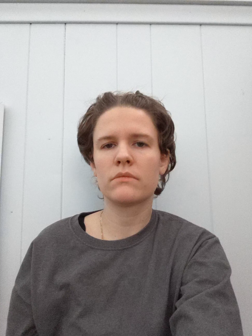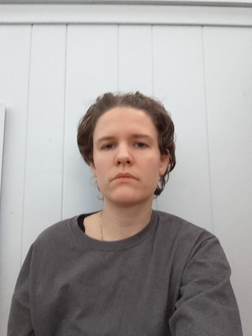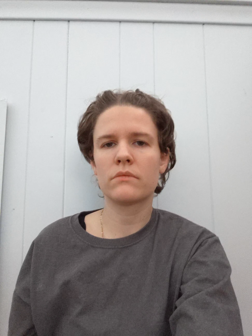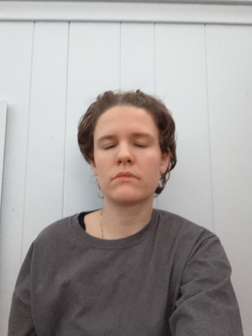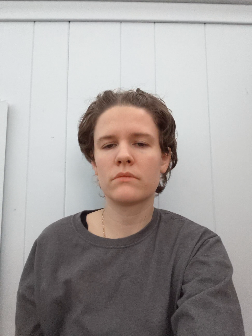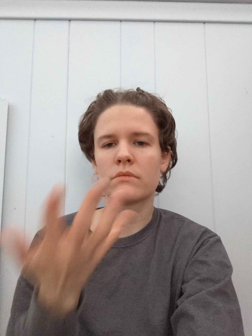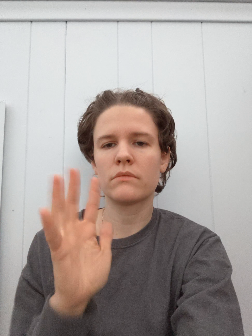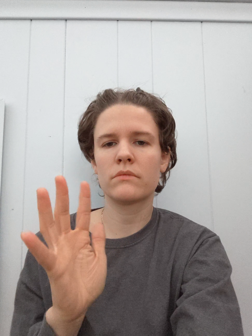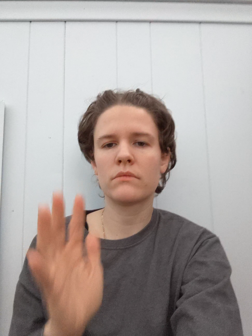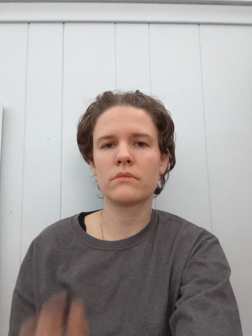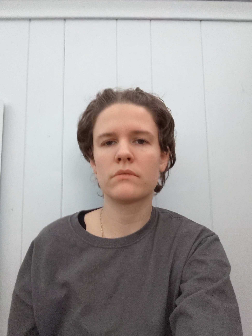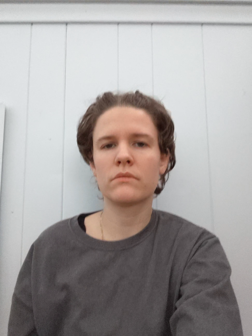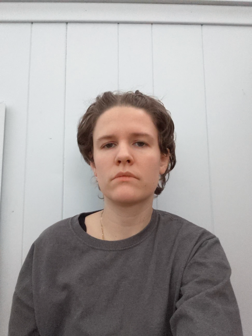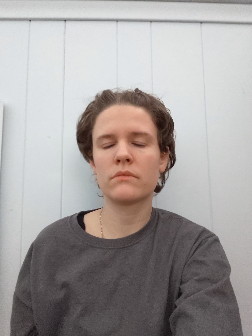finish